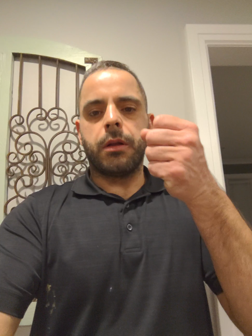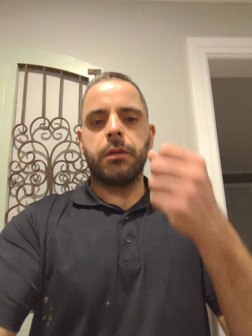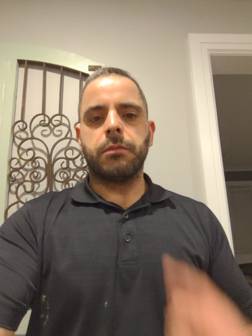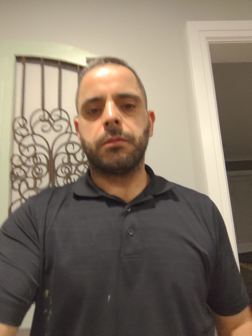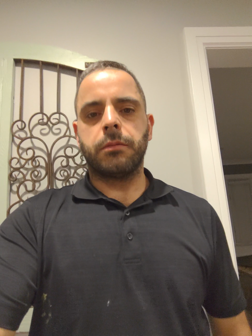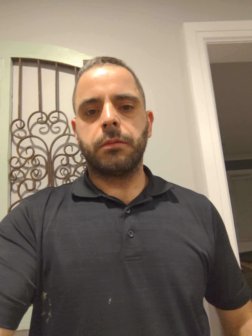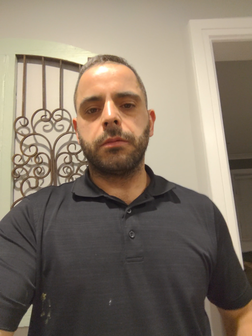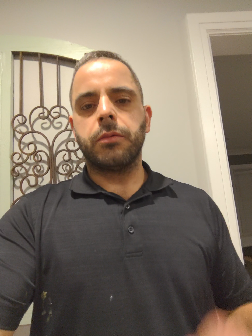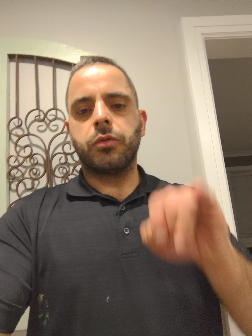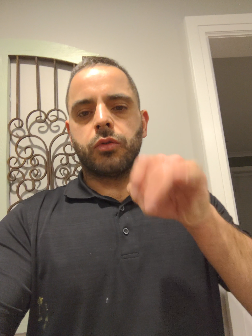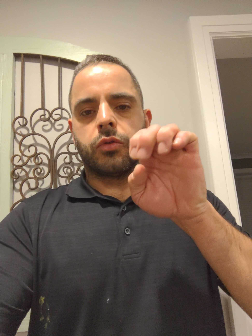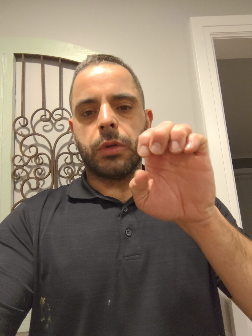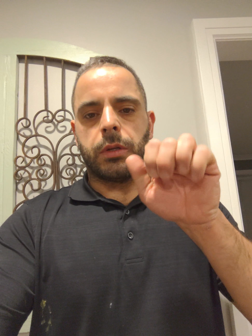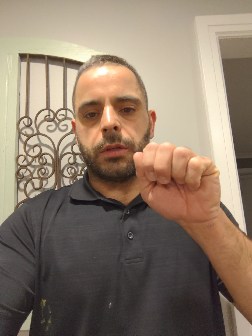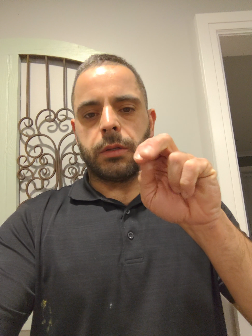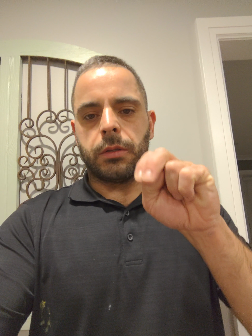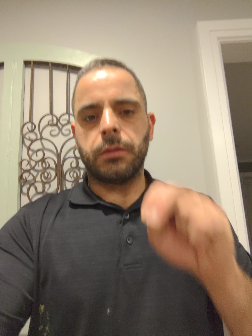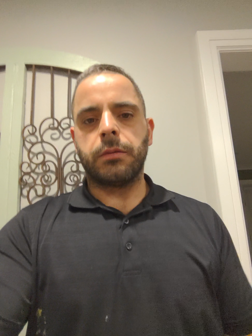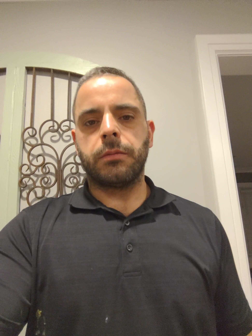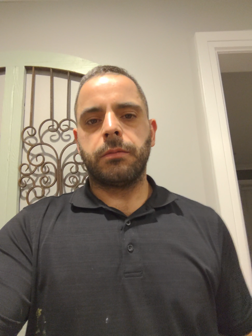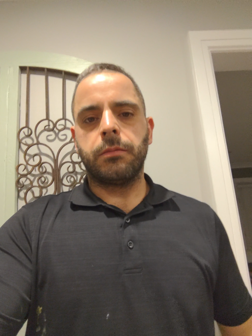jeans